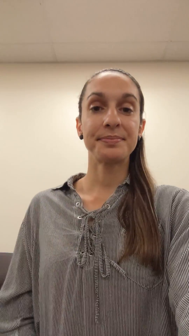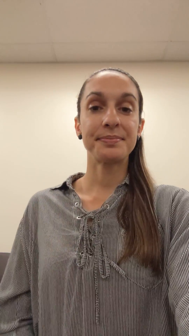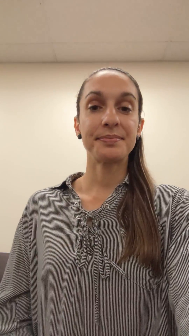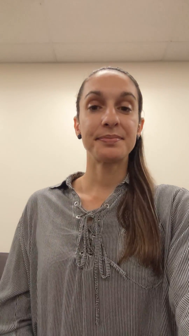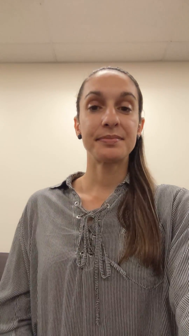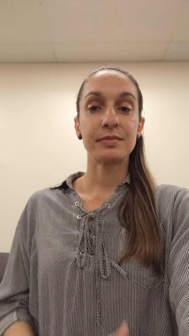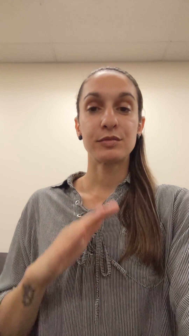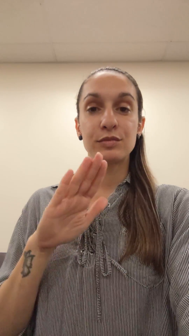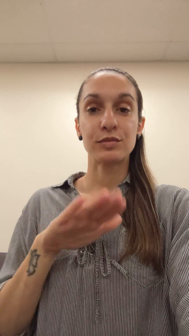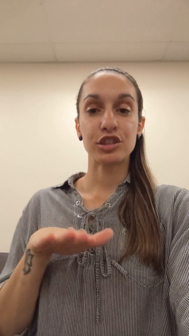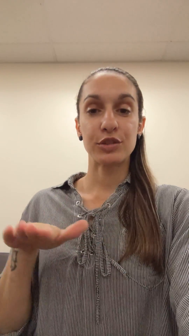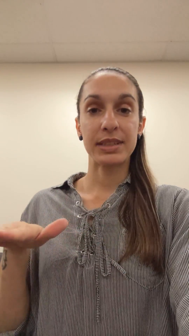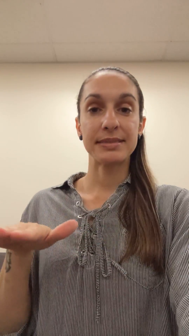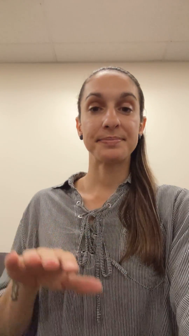children